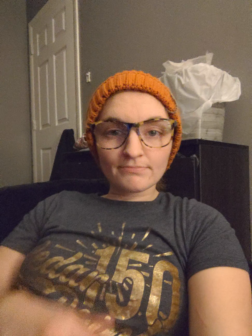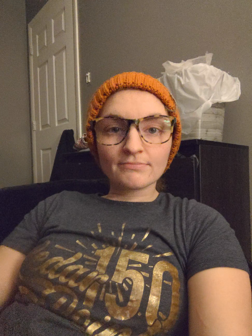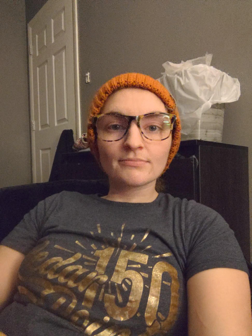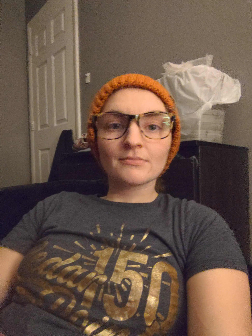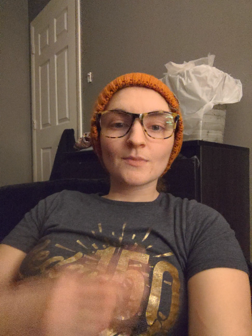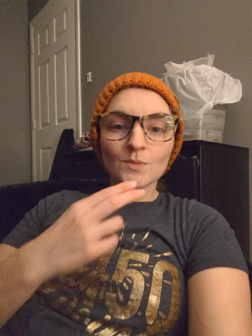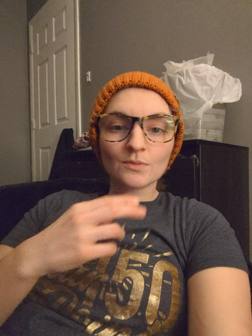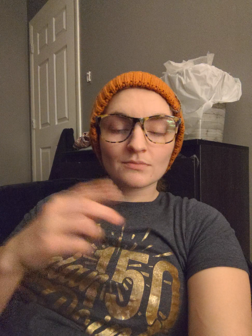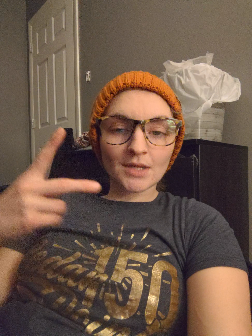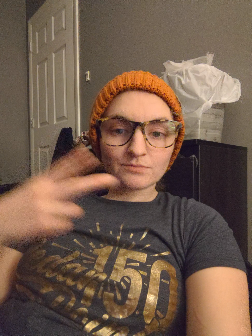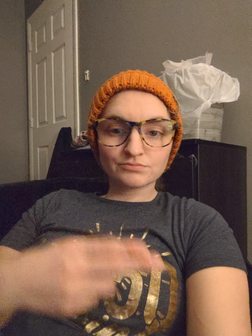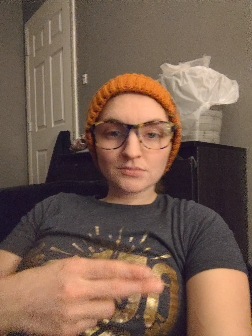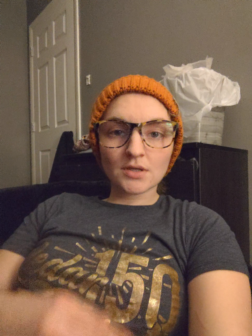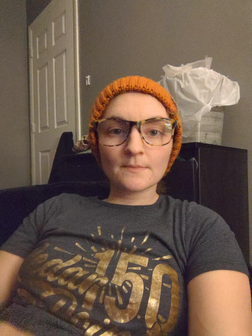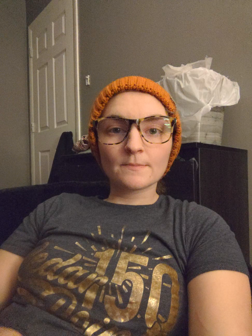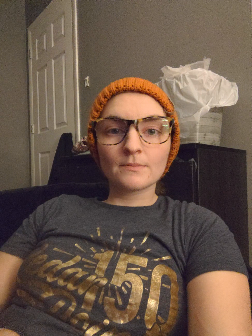cut